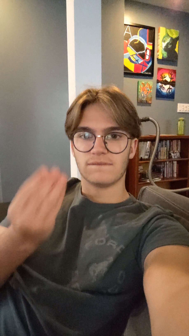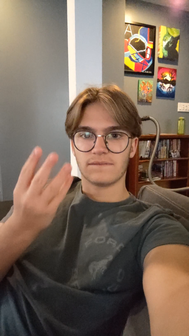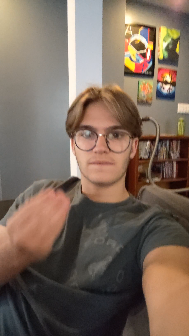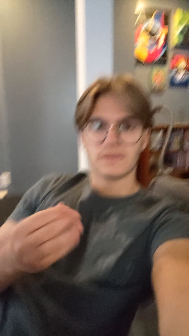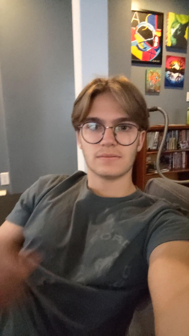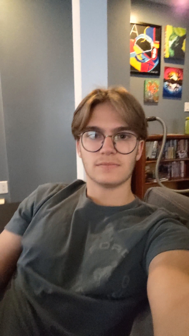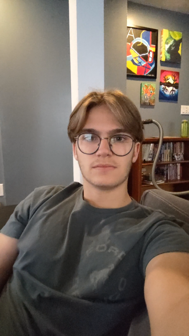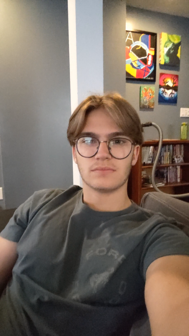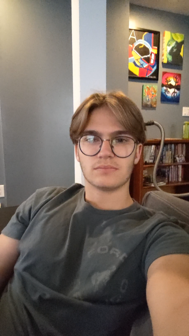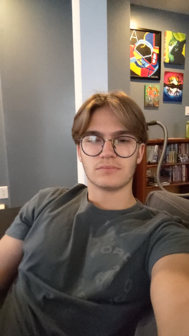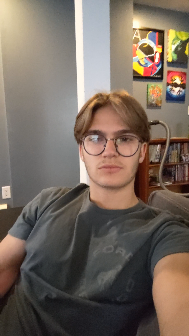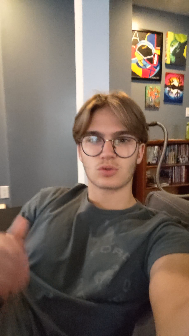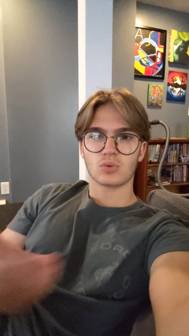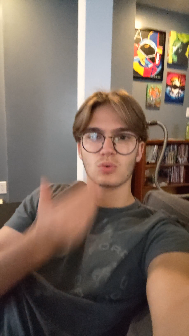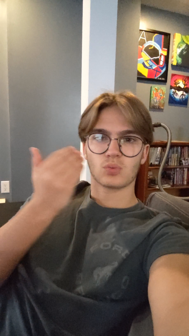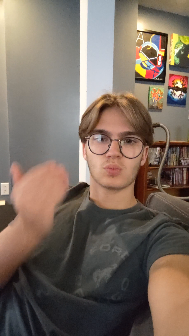new